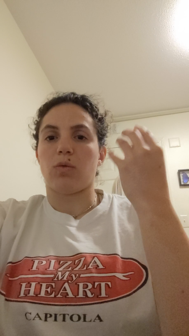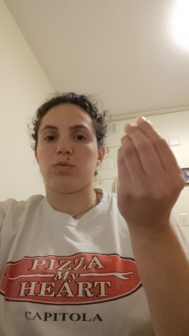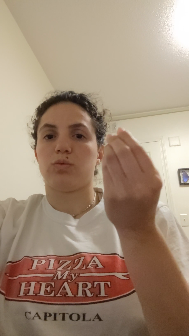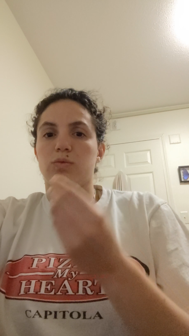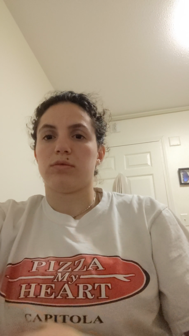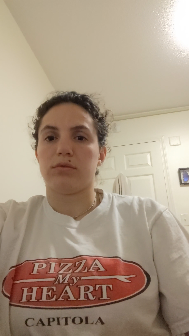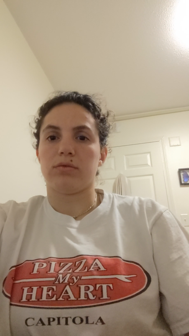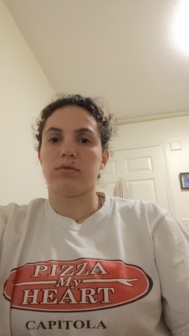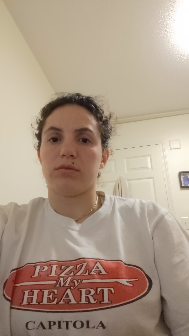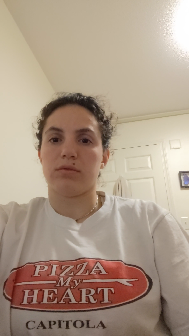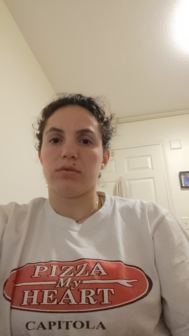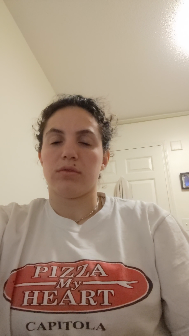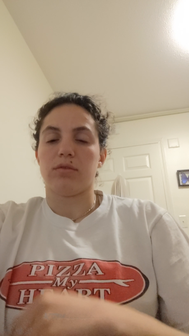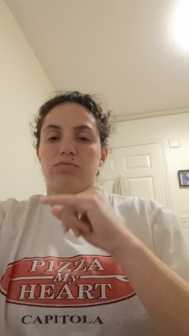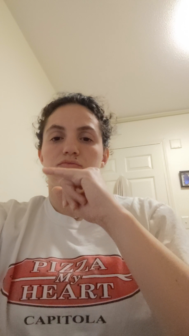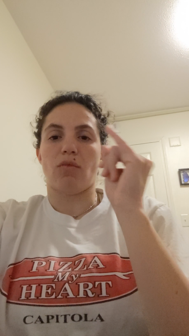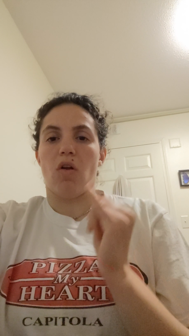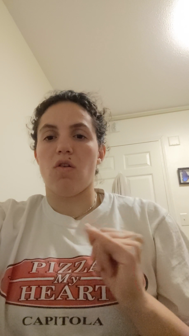draw